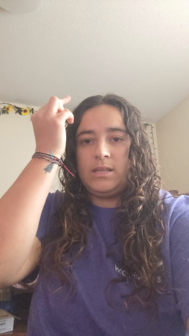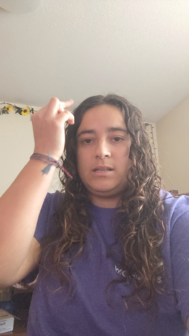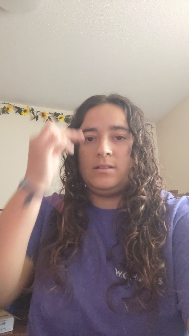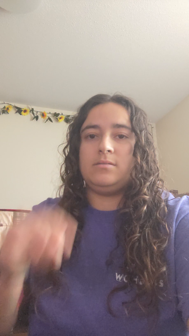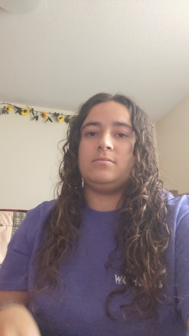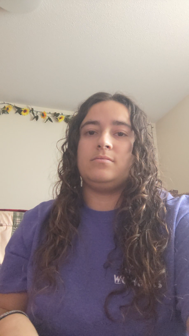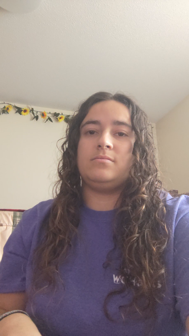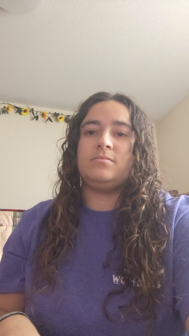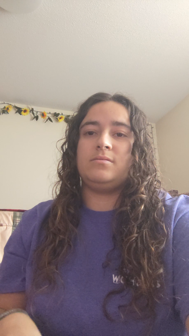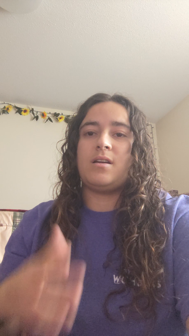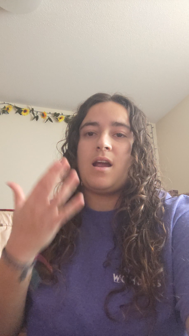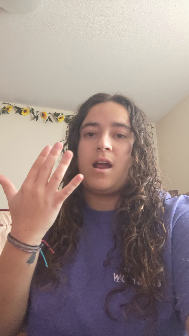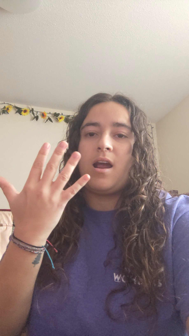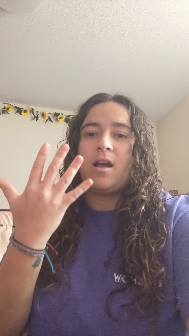hand